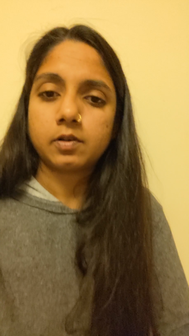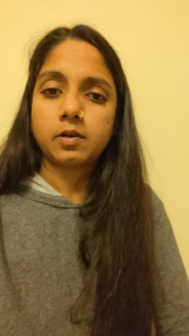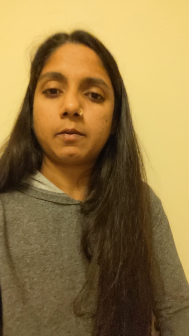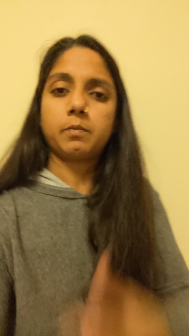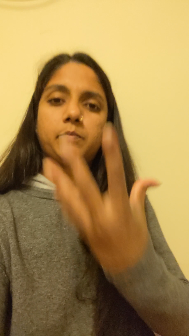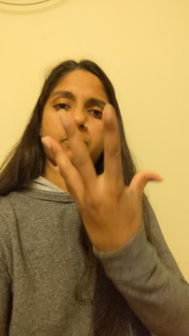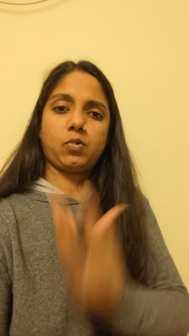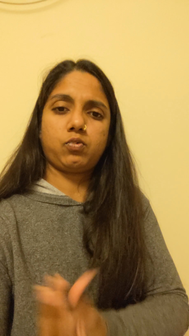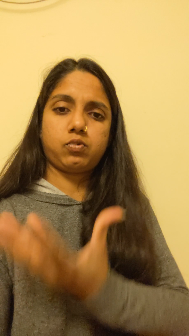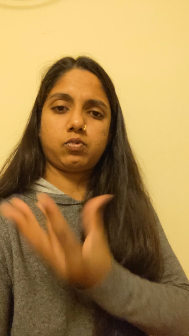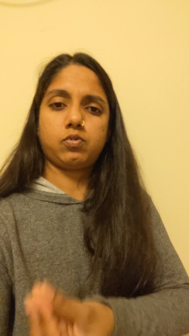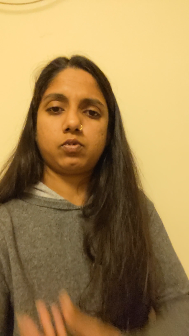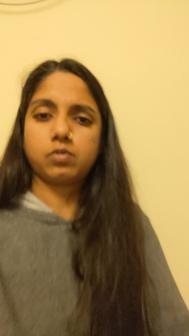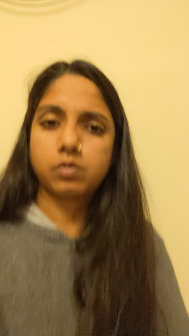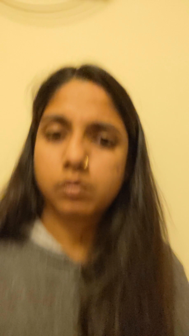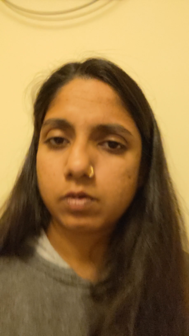poor